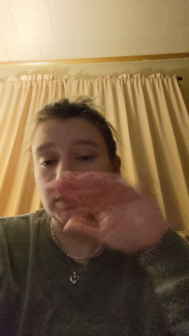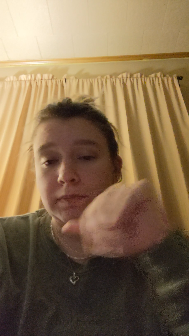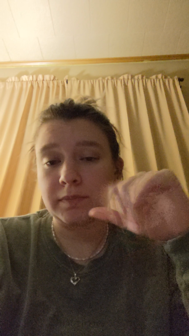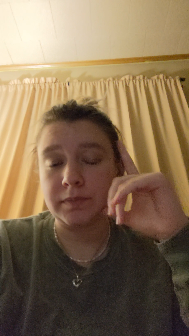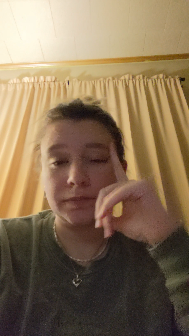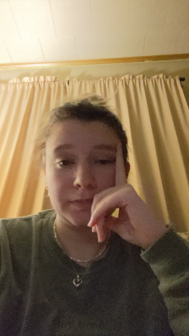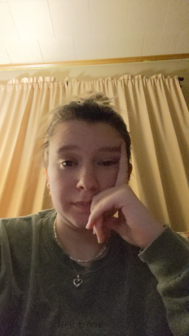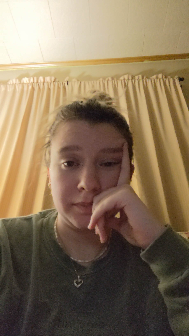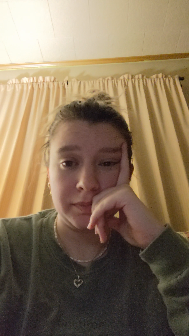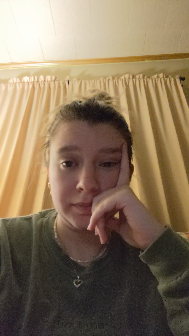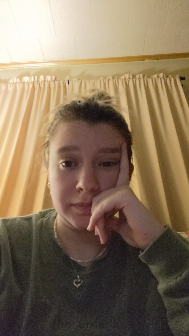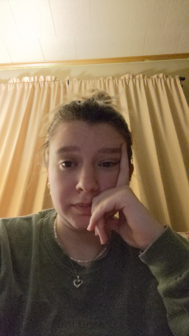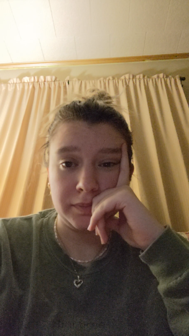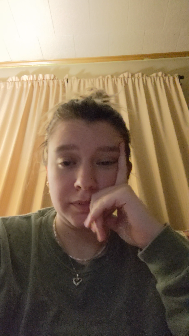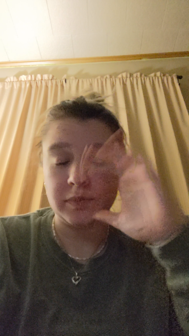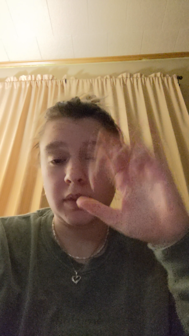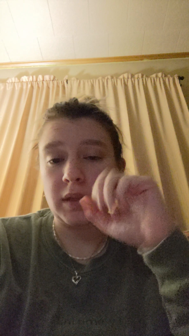ladder